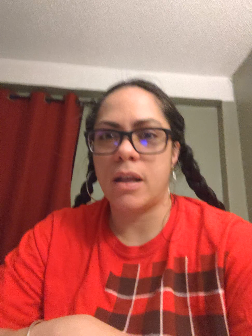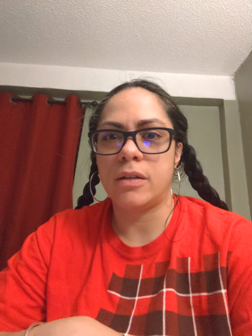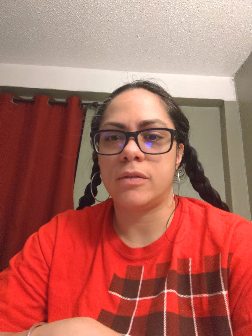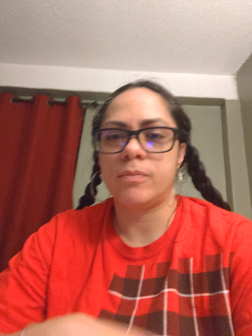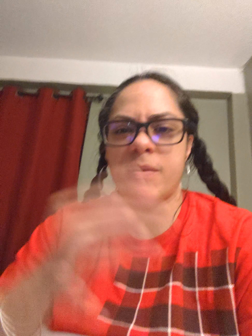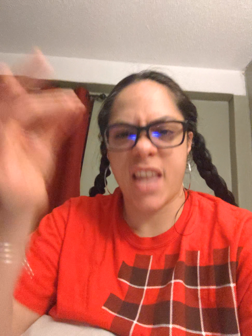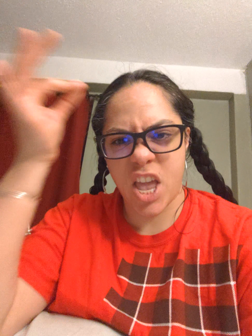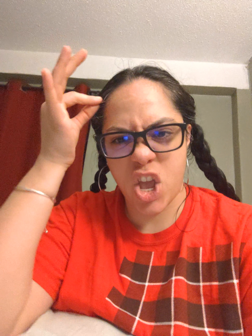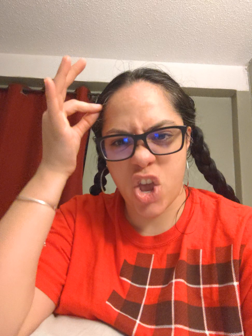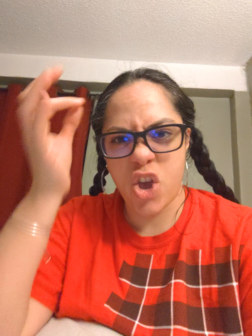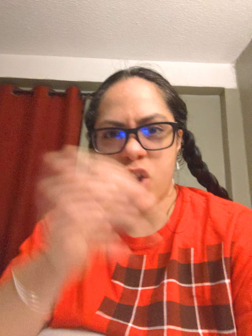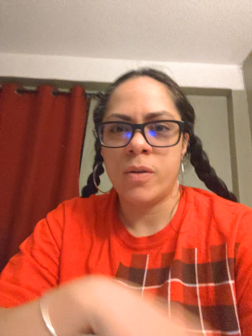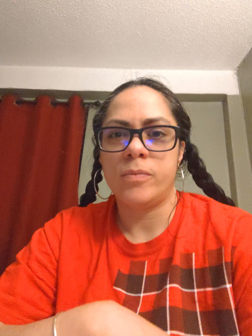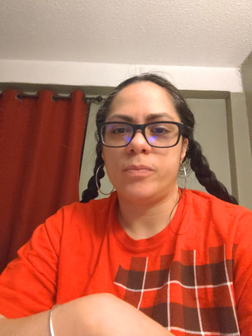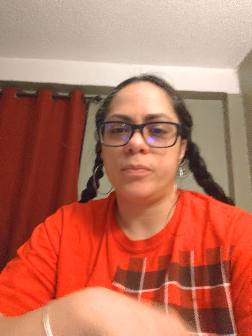hair